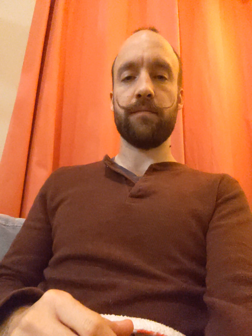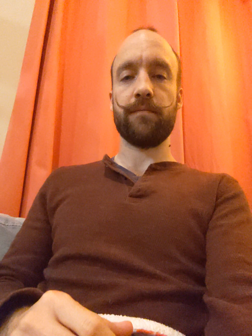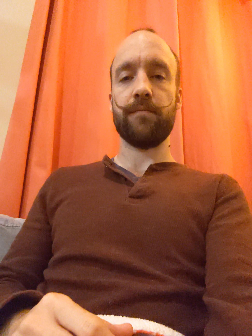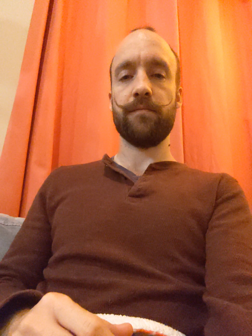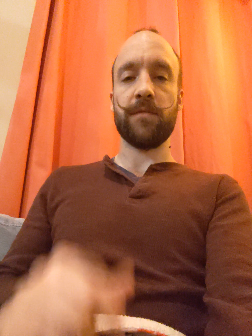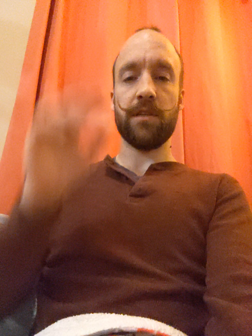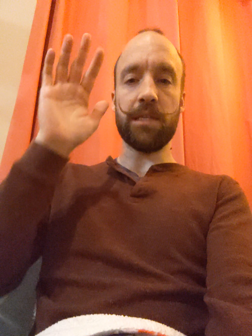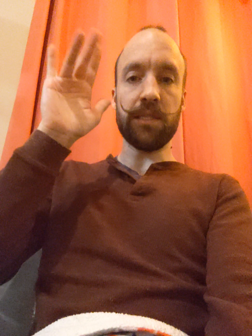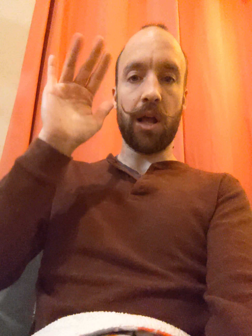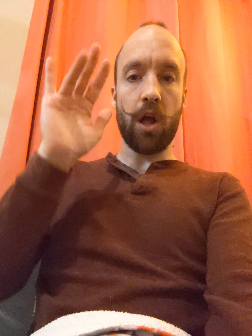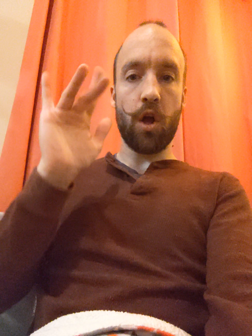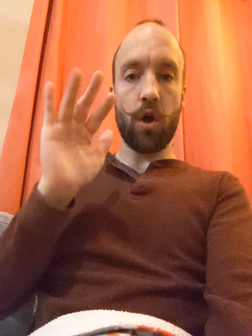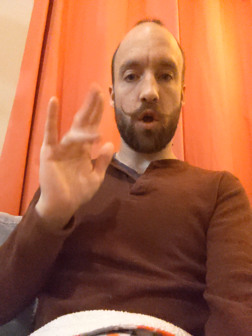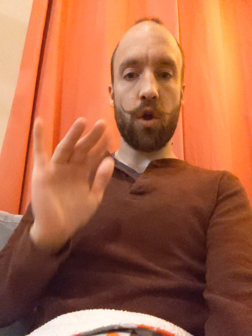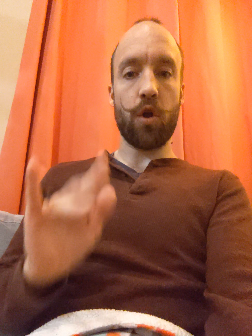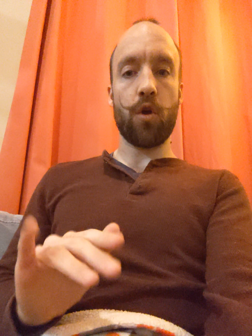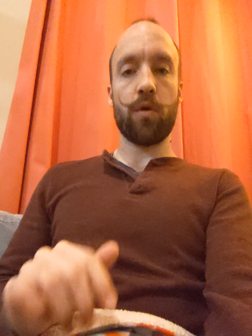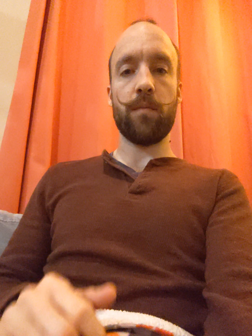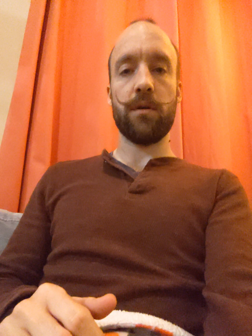snow